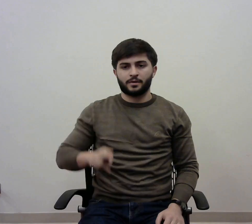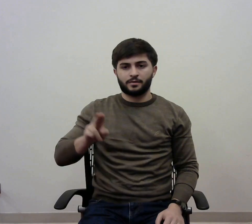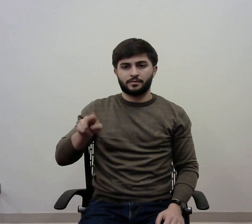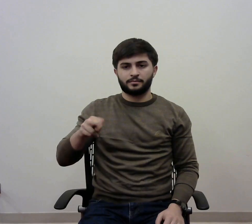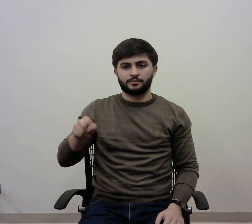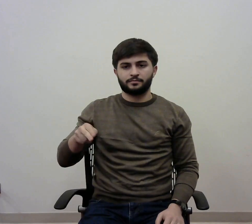D